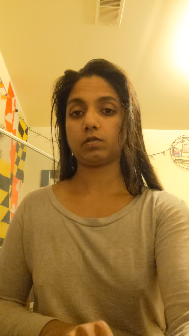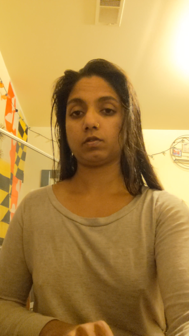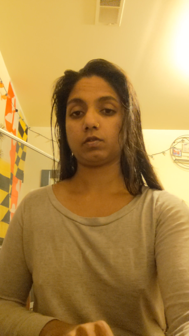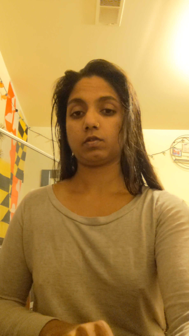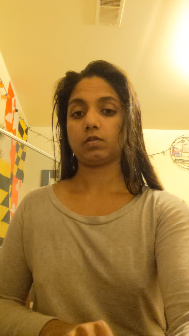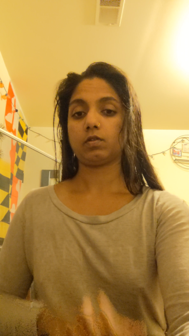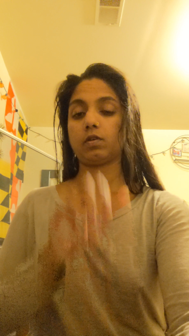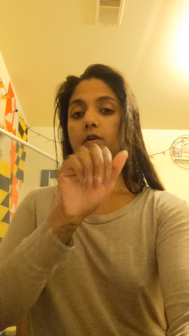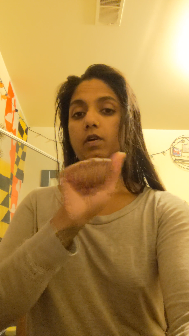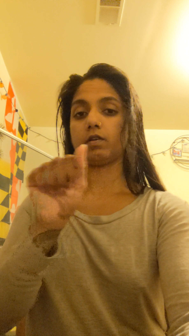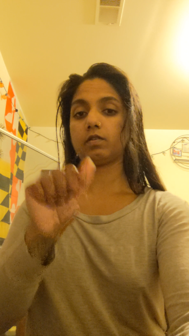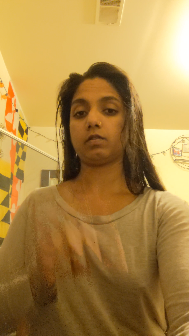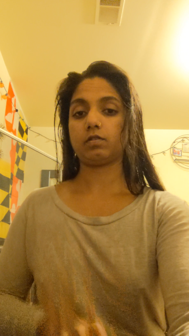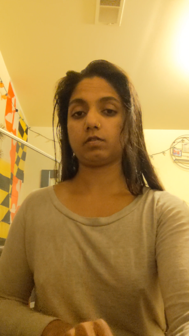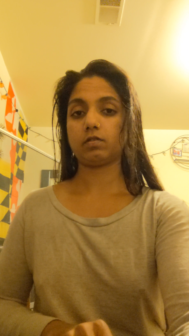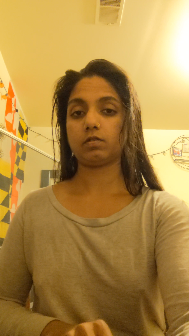a